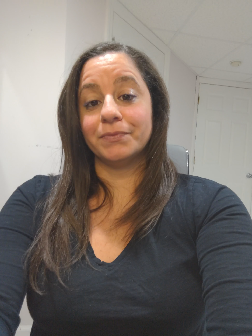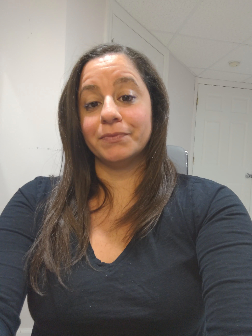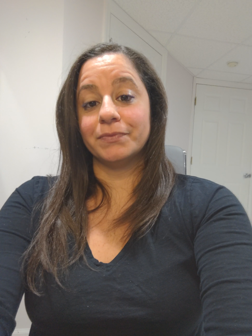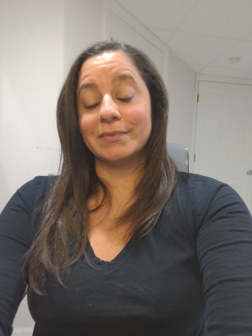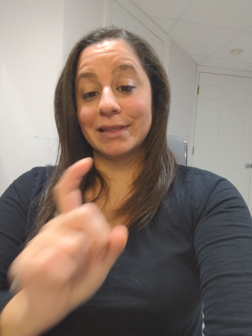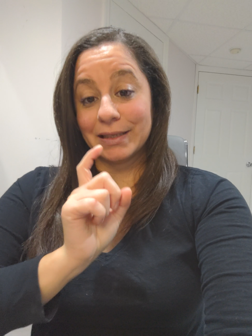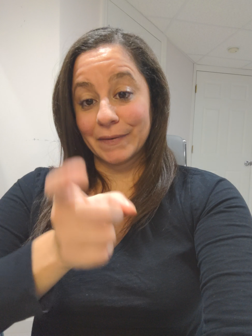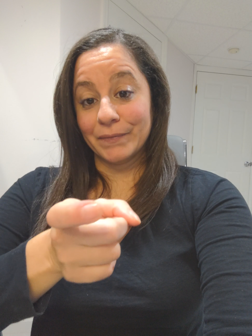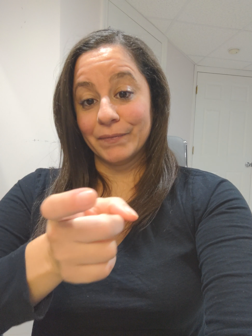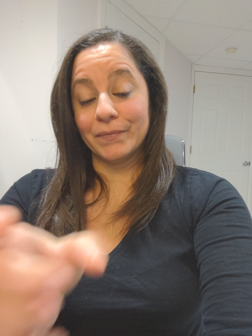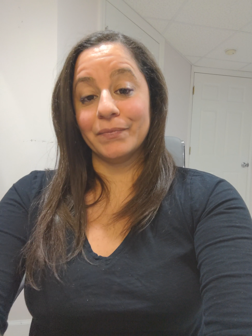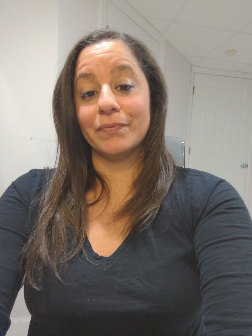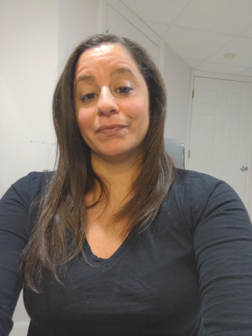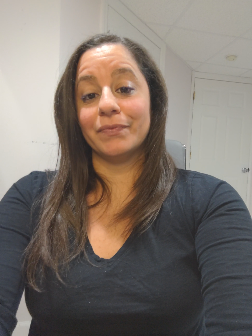gift